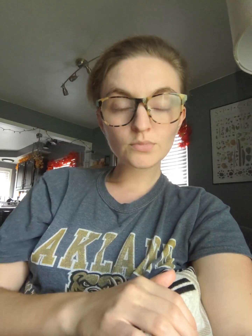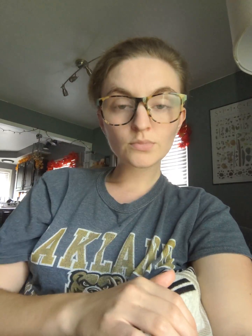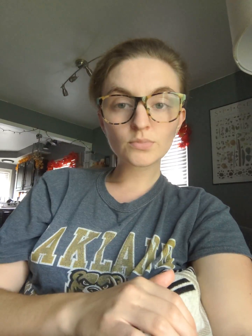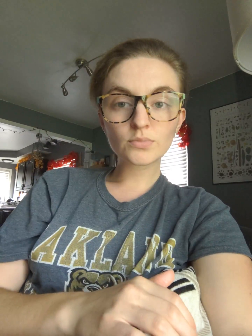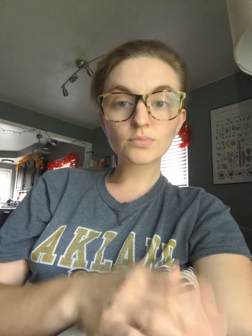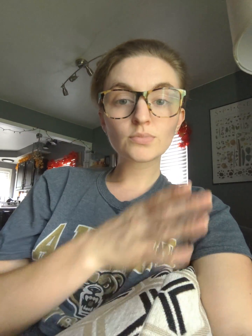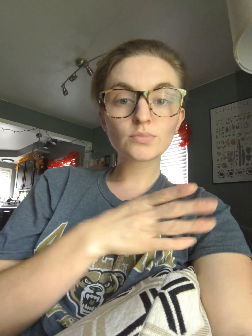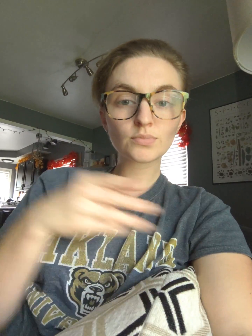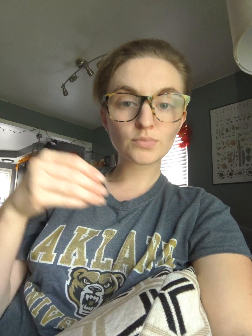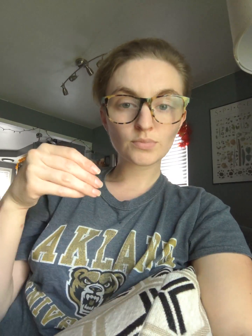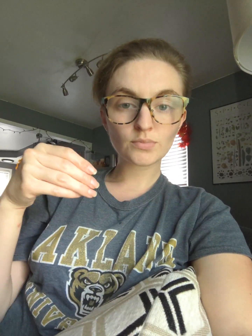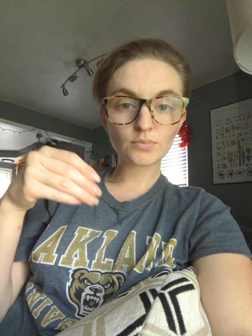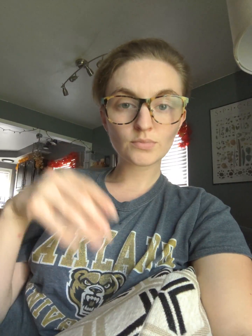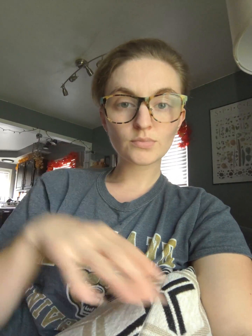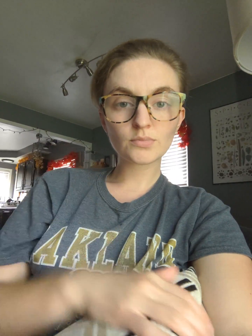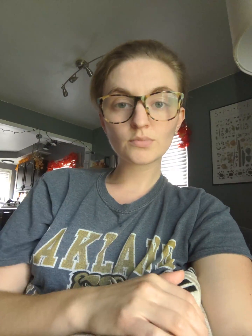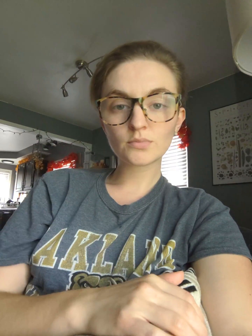and